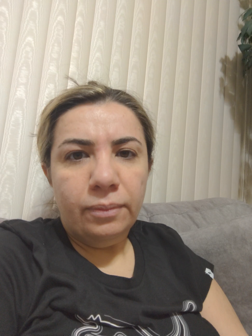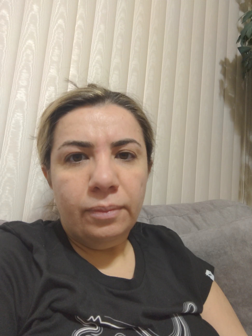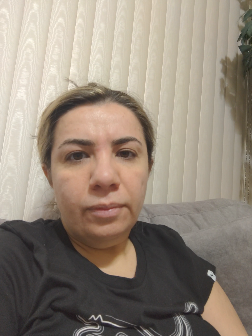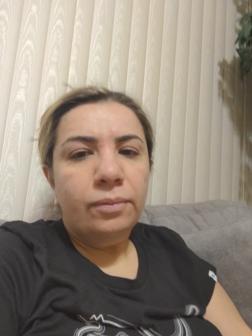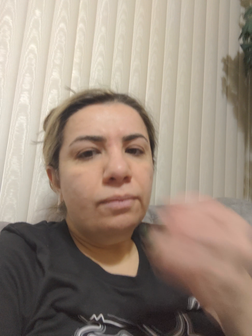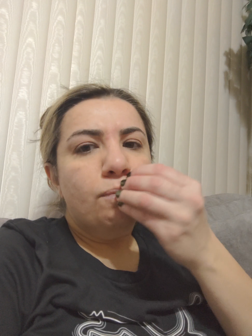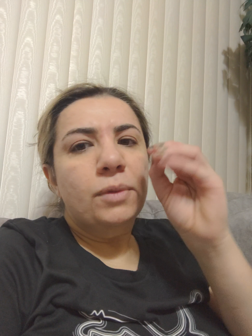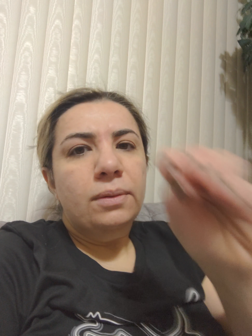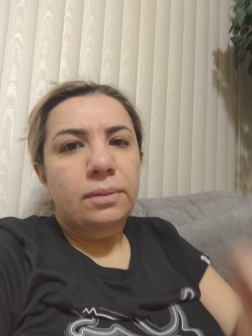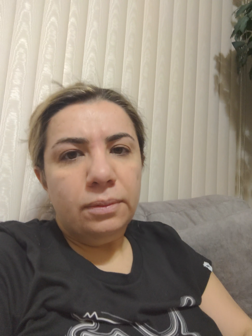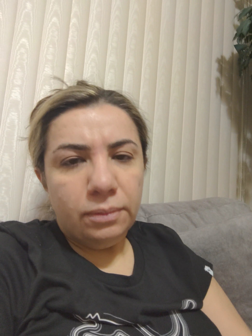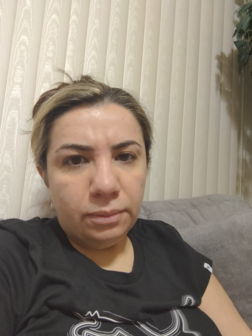kiss